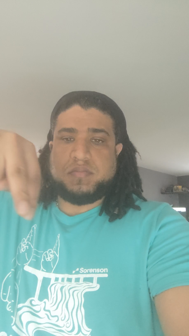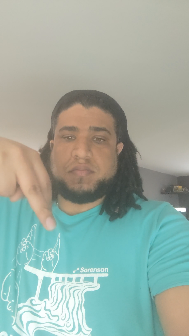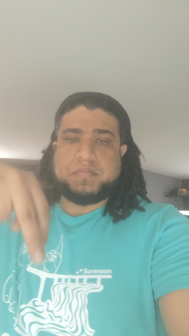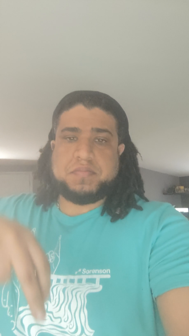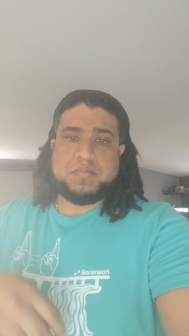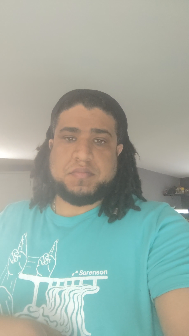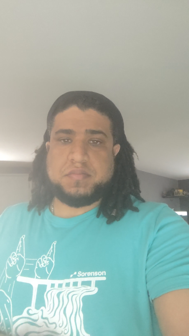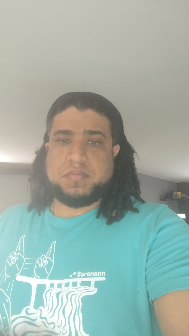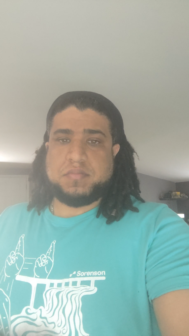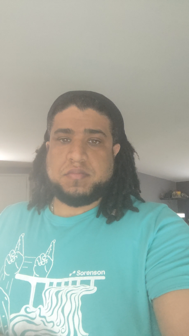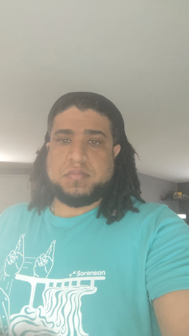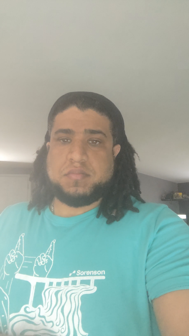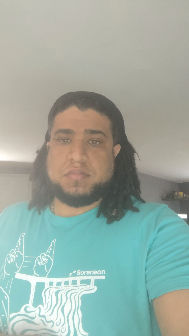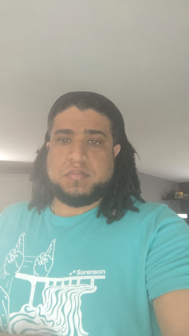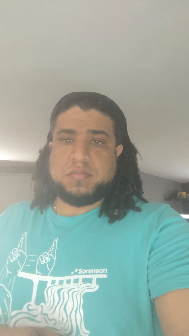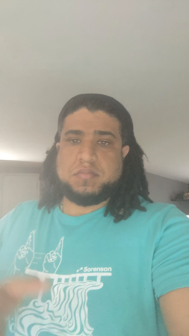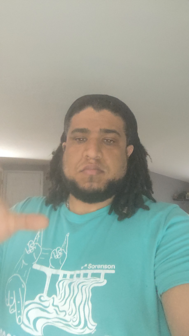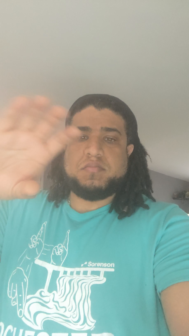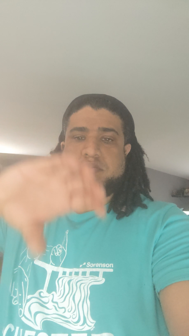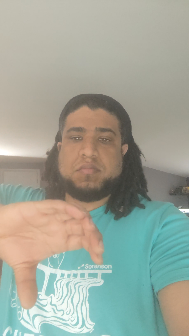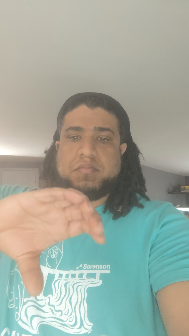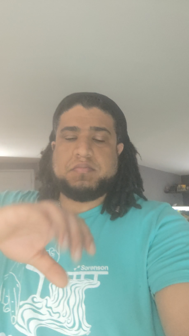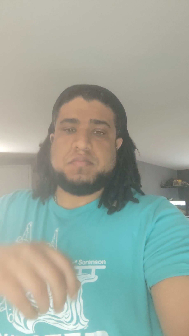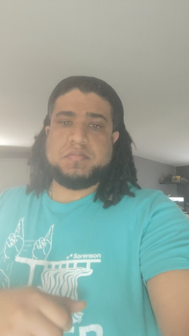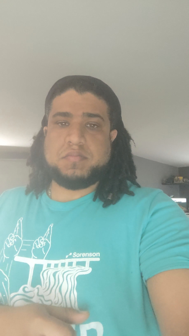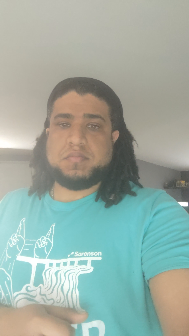dump